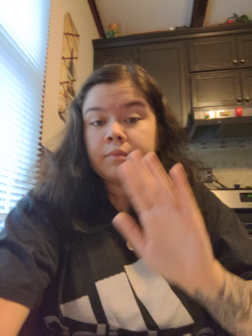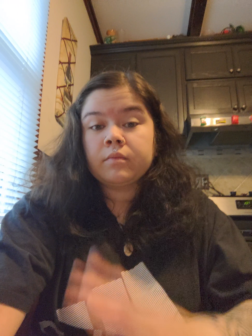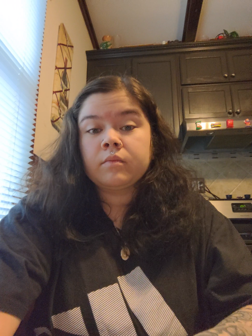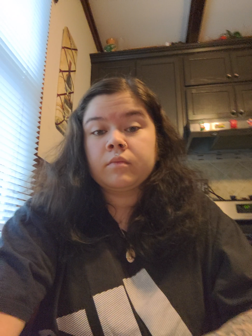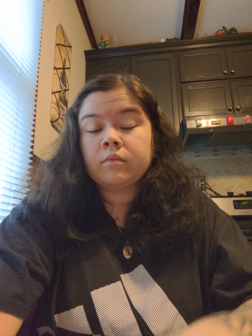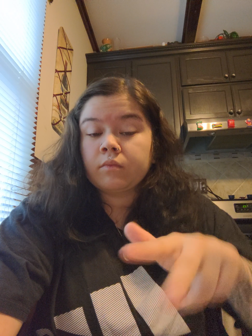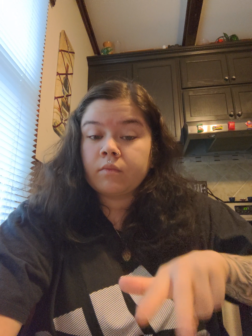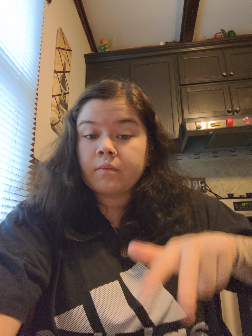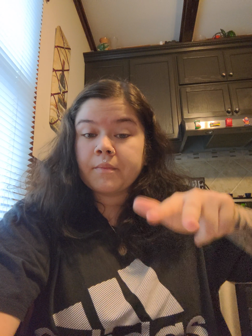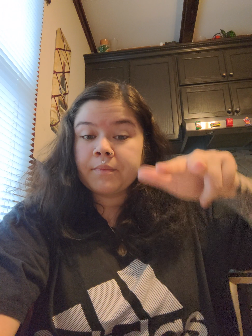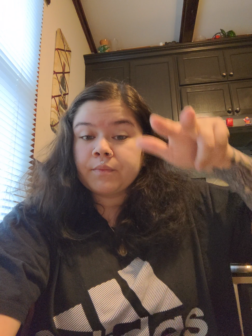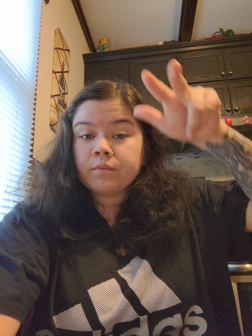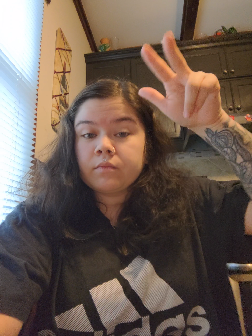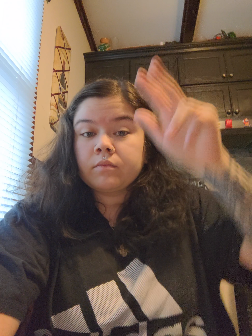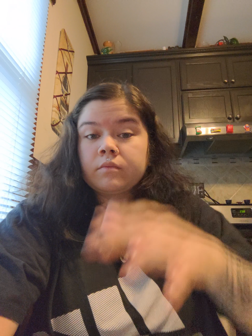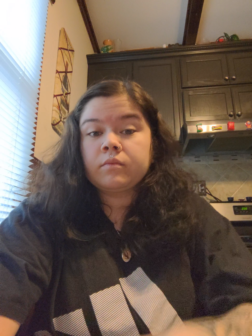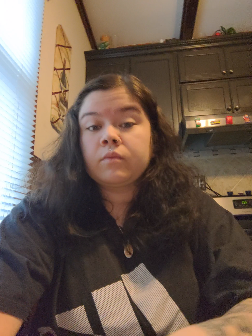helicopter